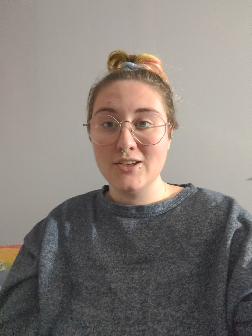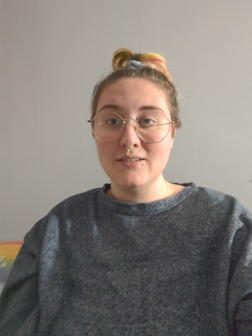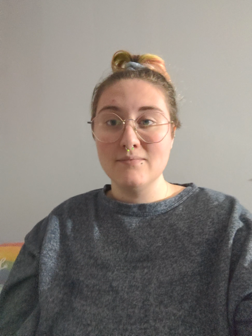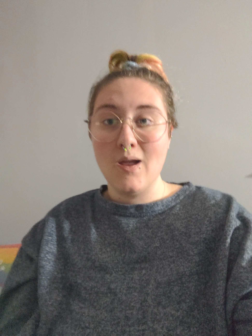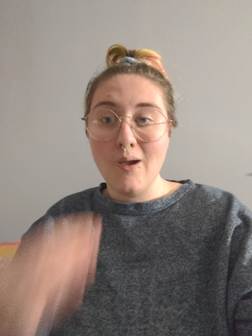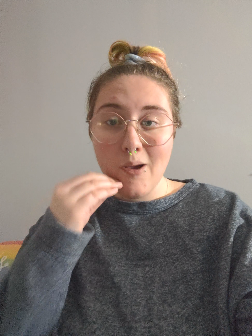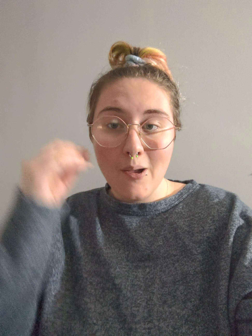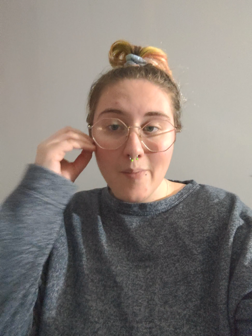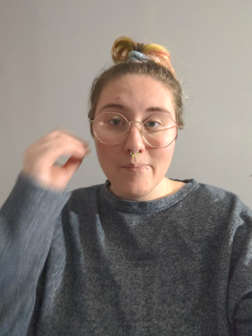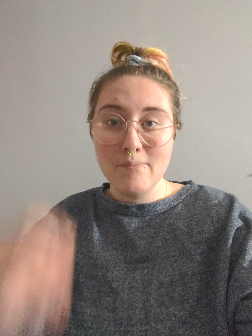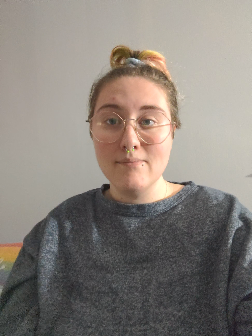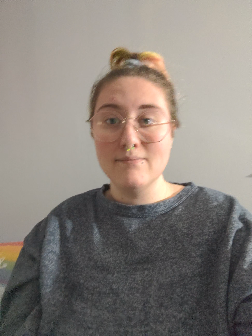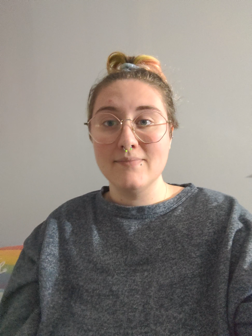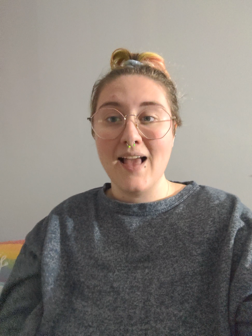home